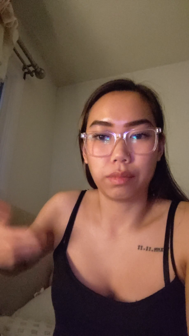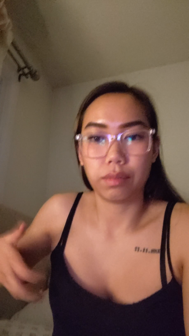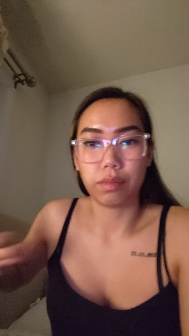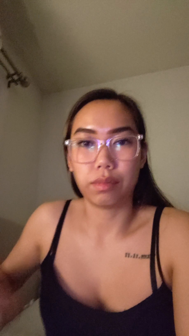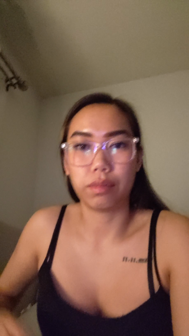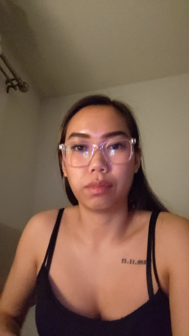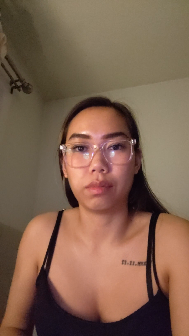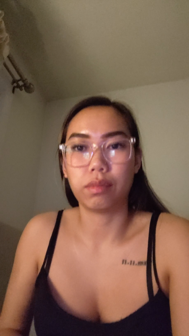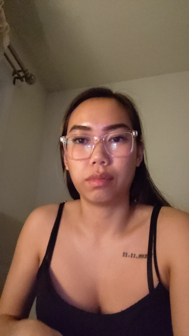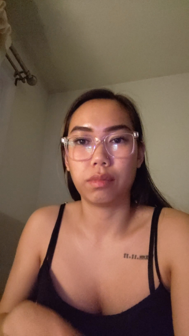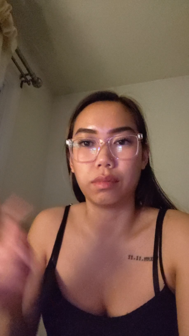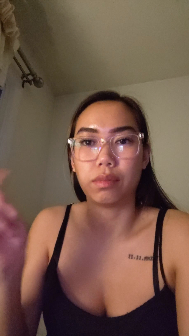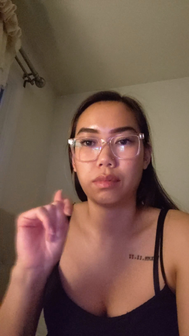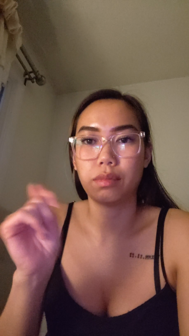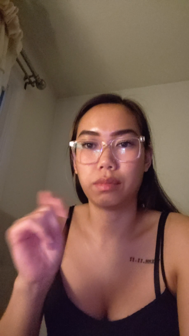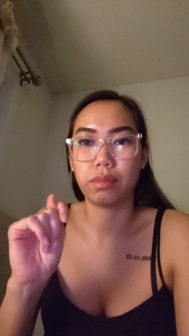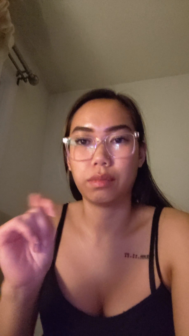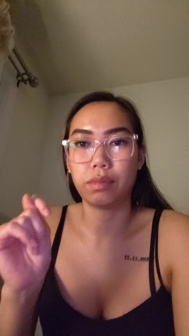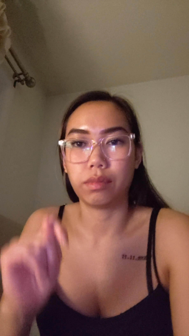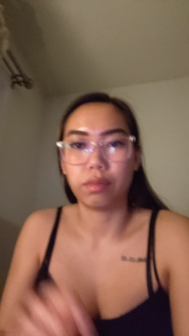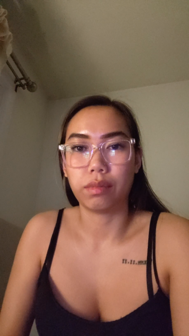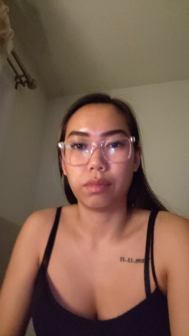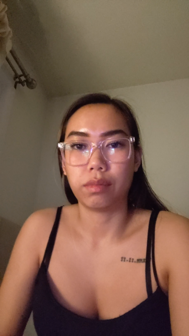bathroom